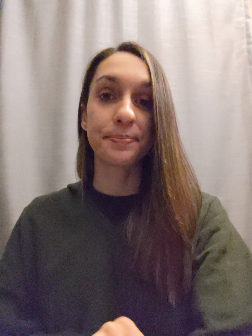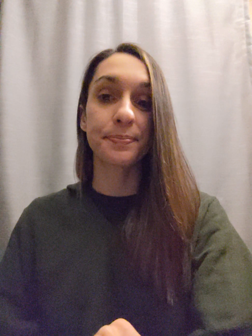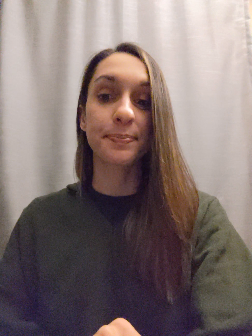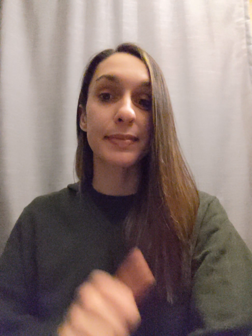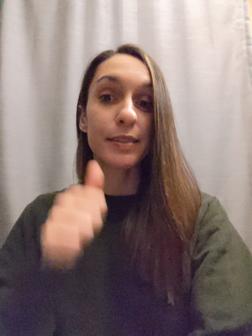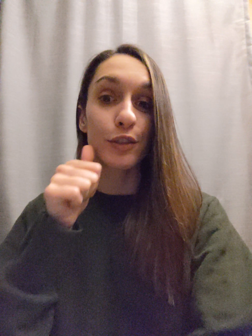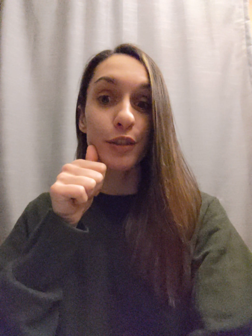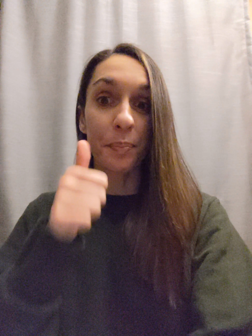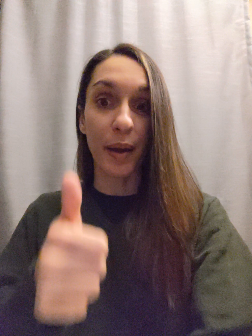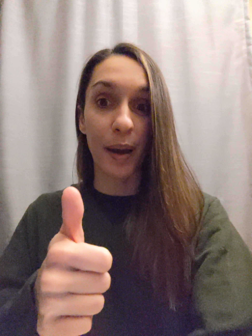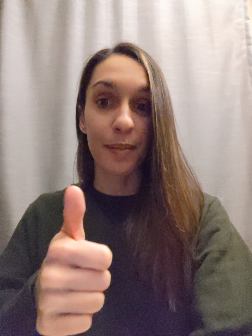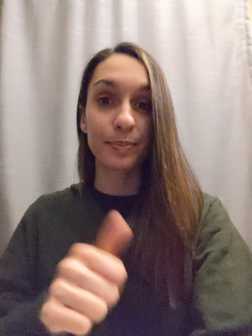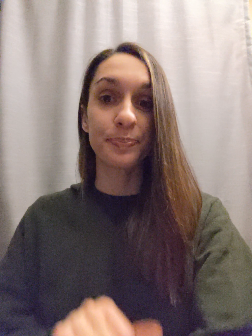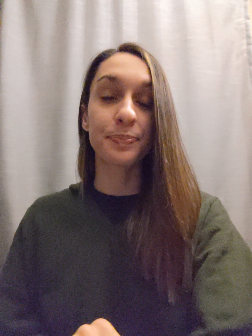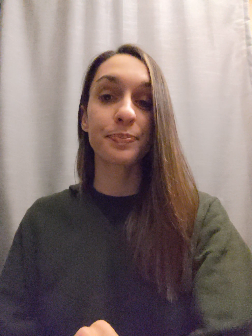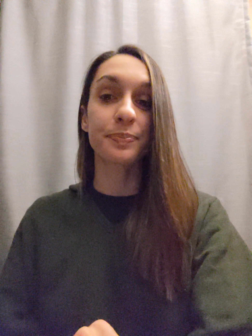tomorrow